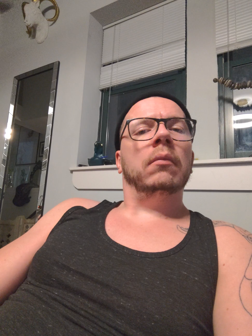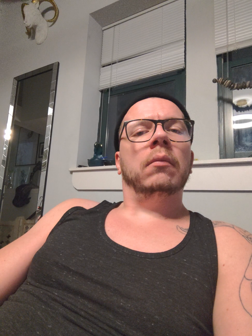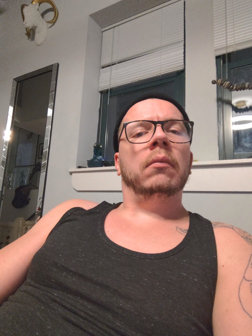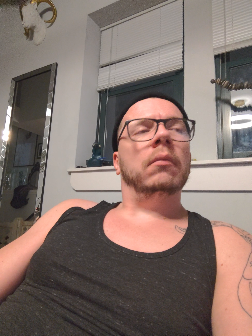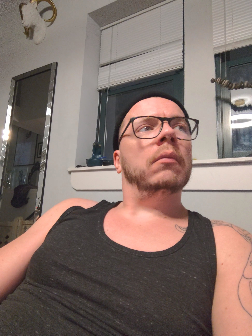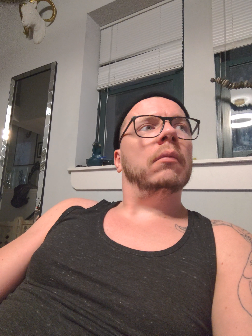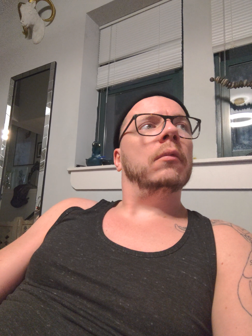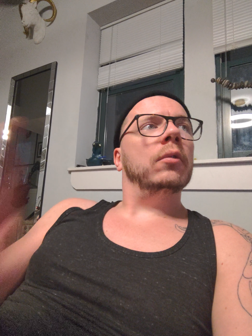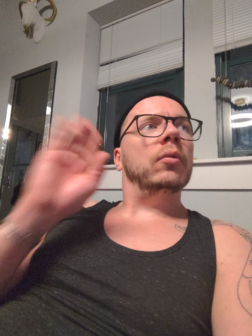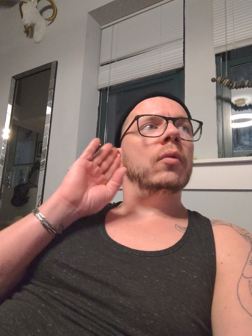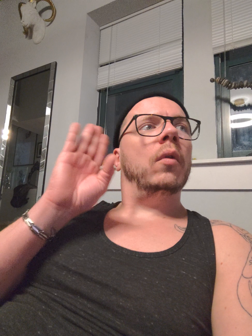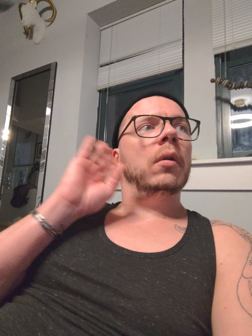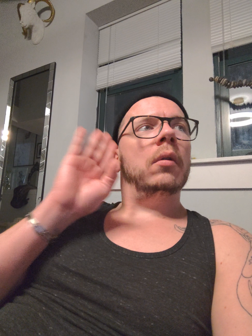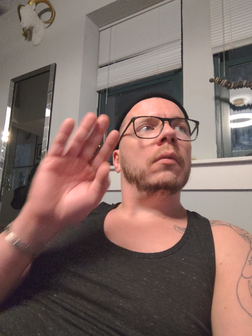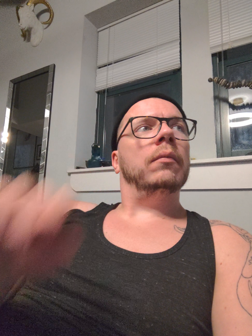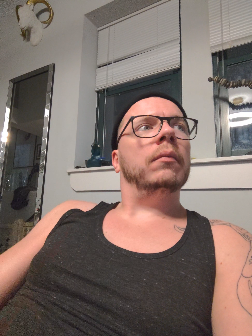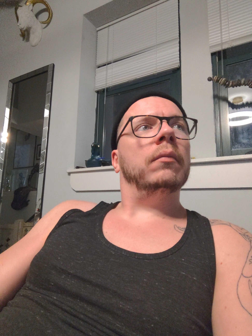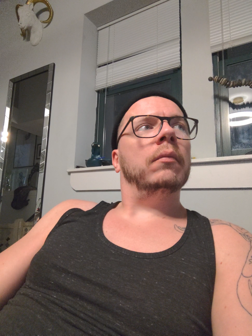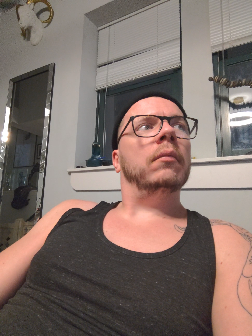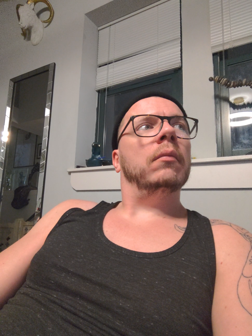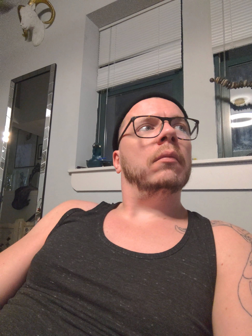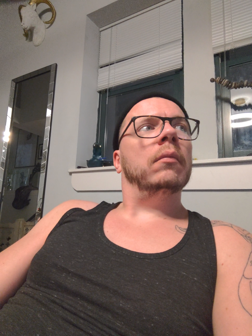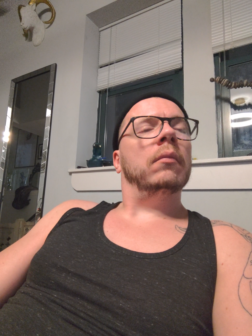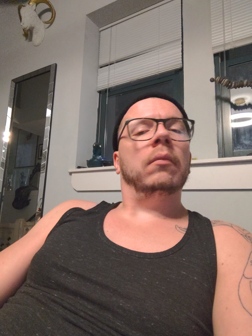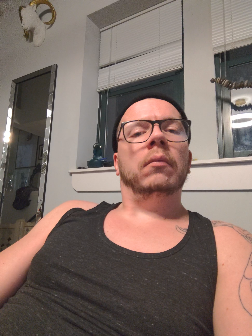dog